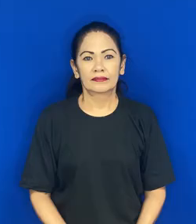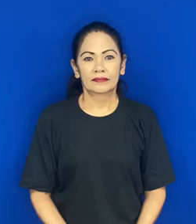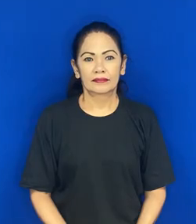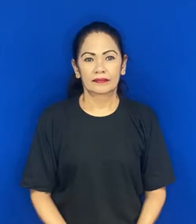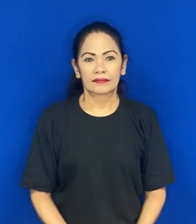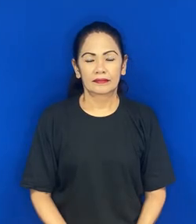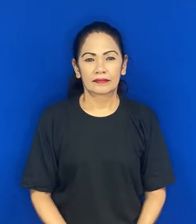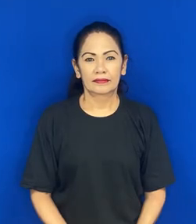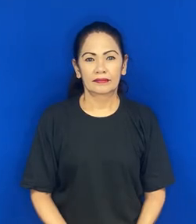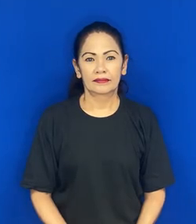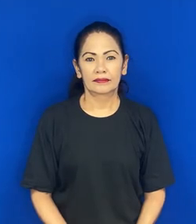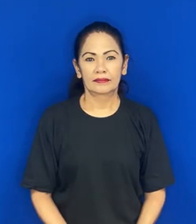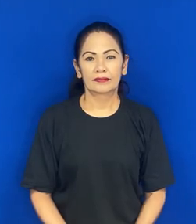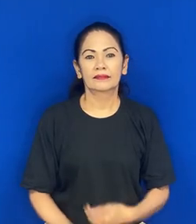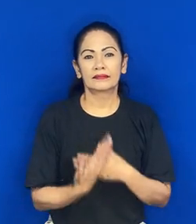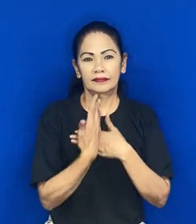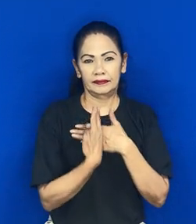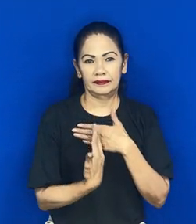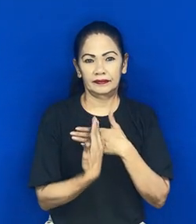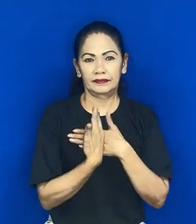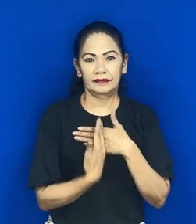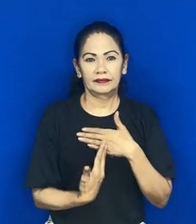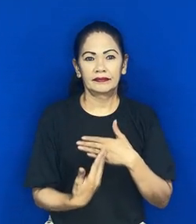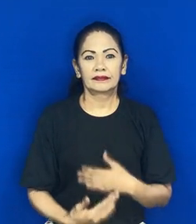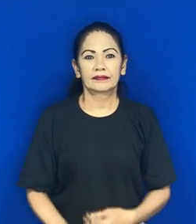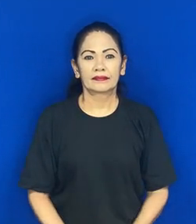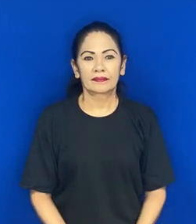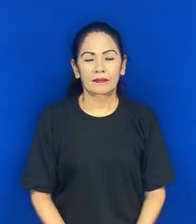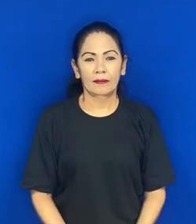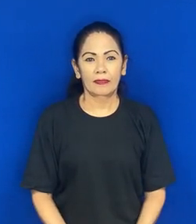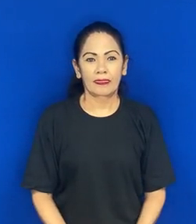bread